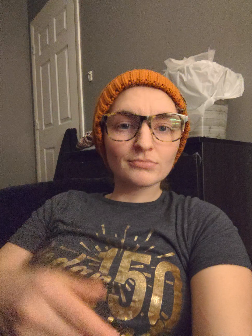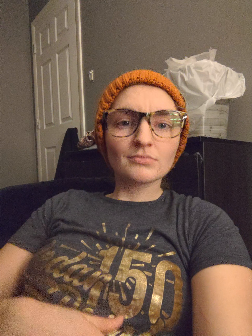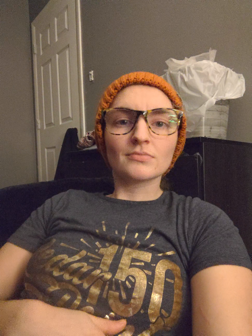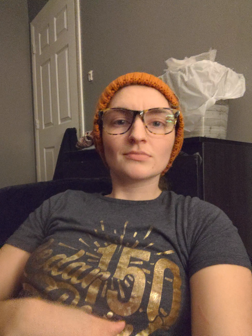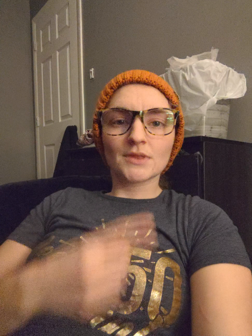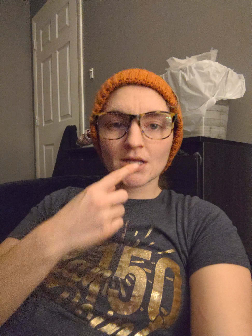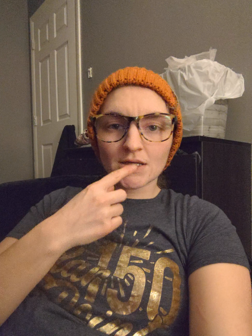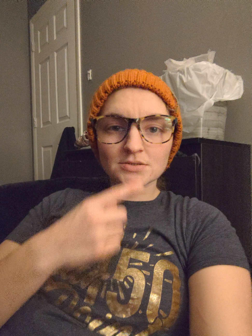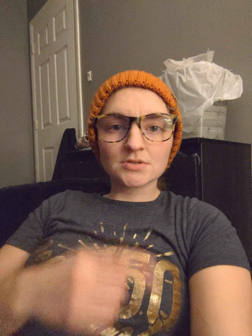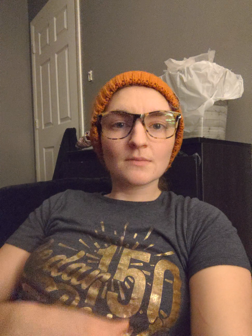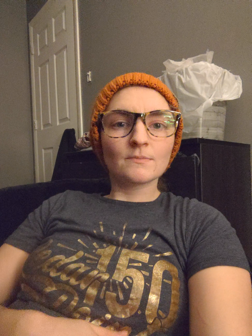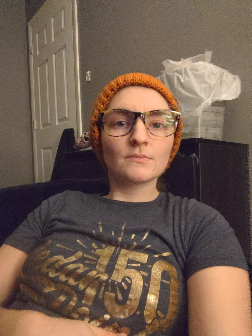tongue